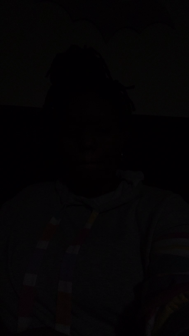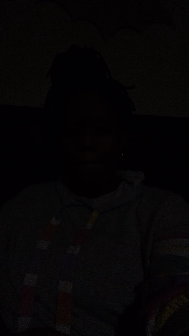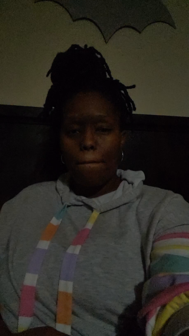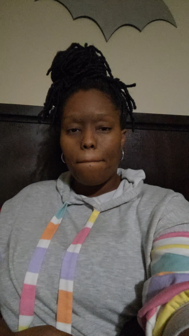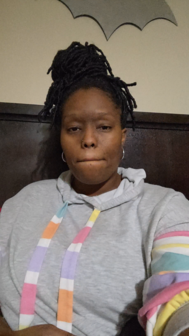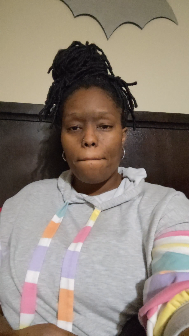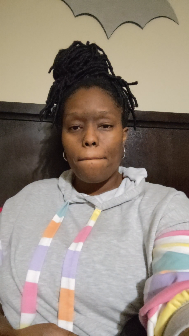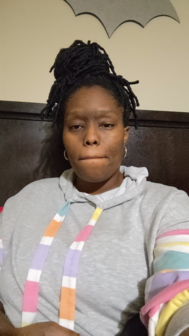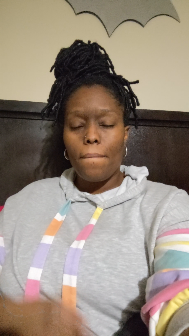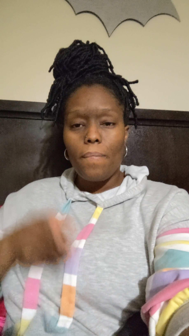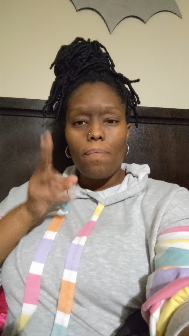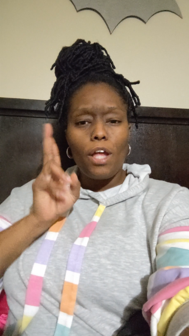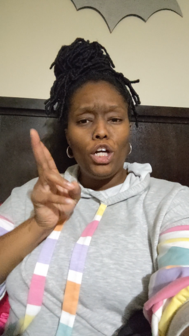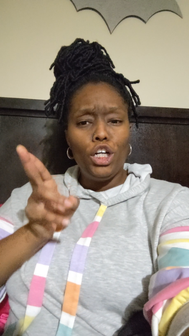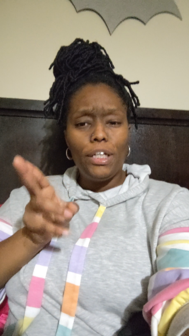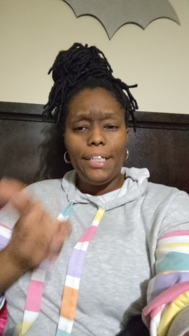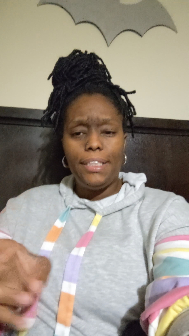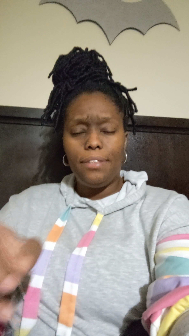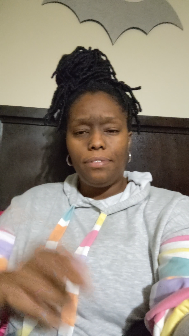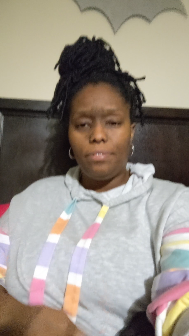hurry